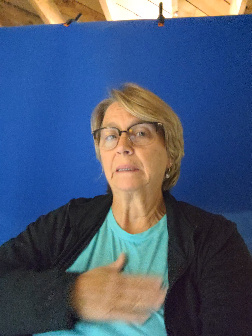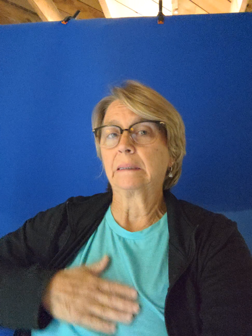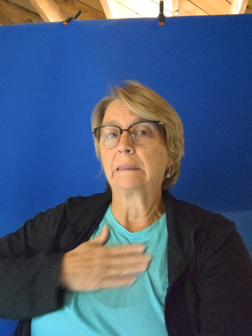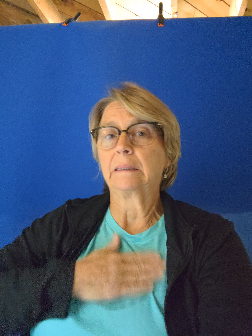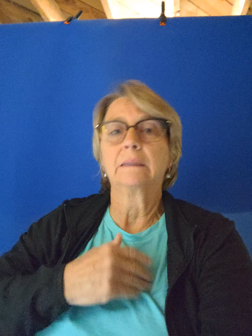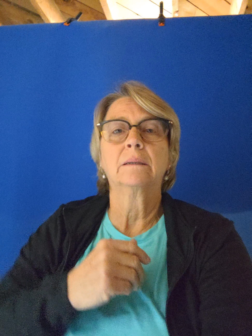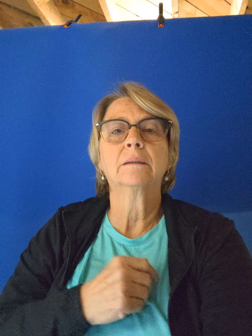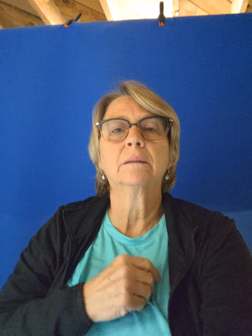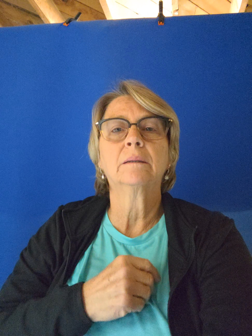please